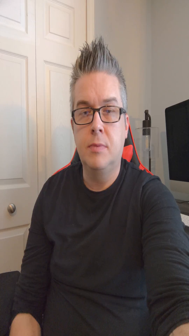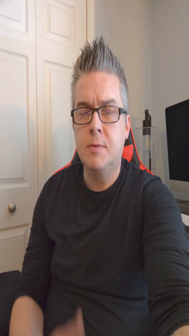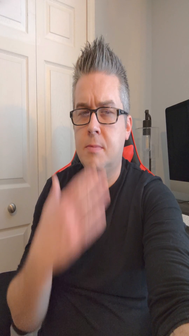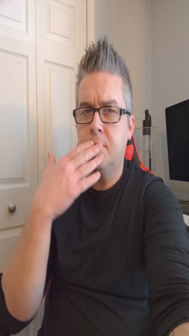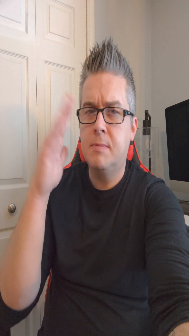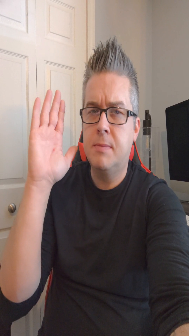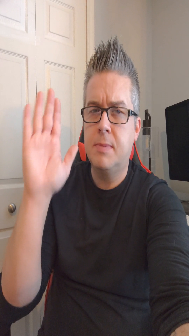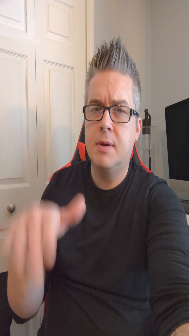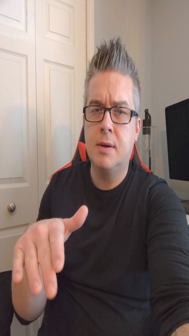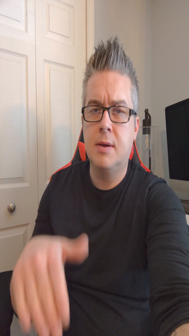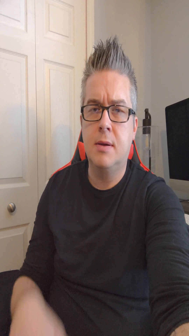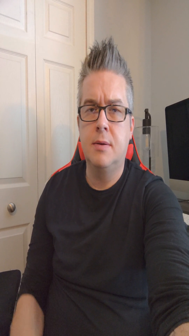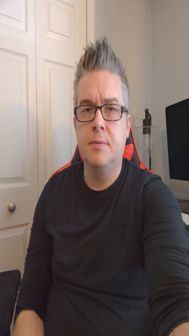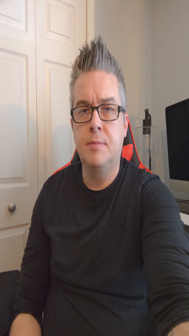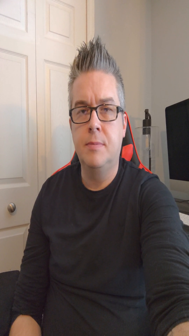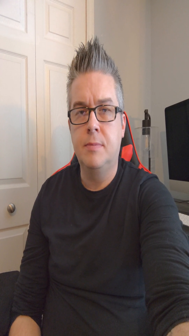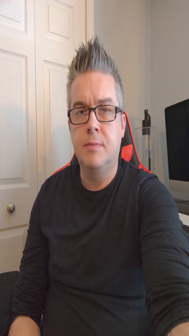bad